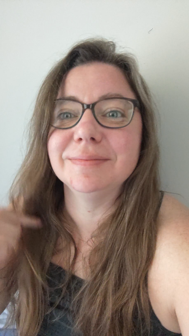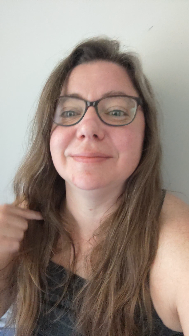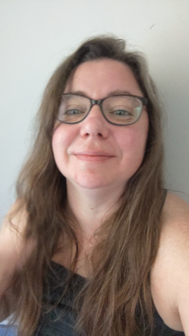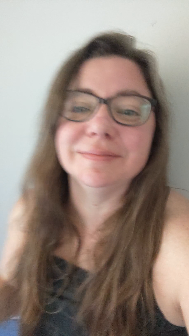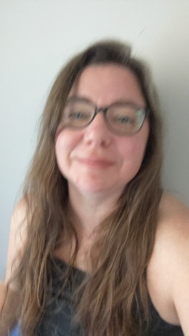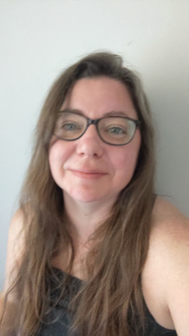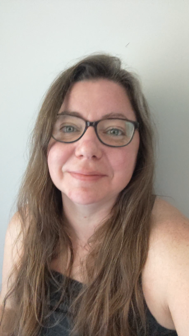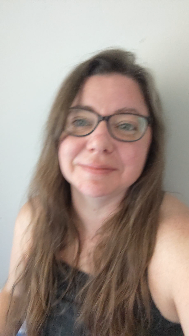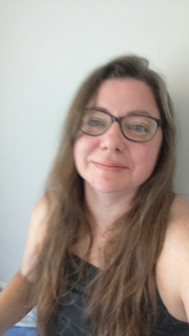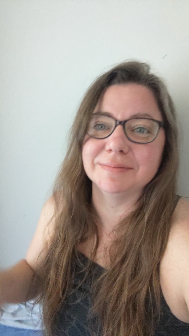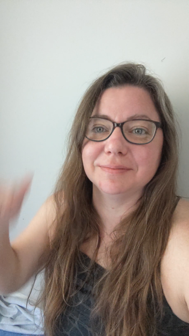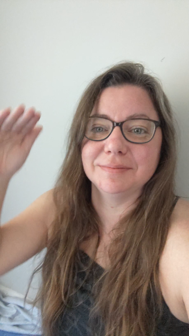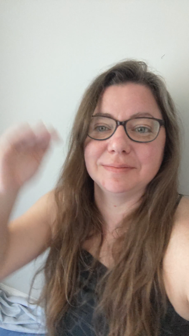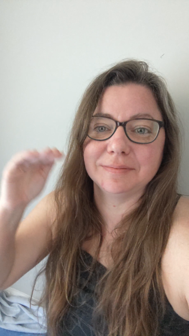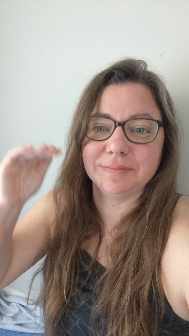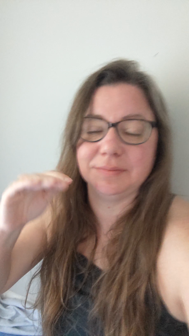short